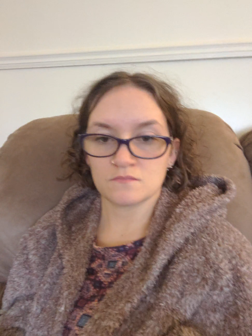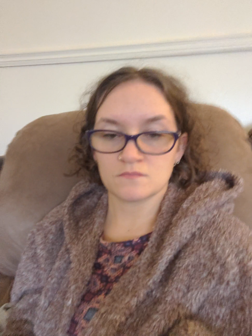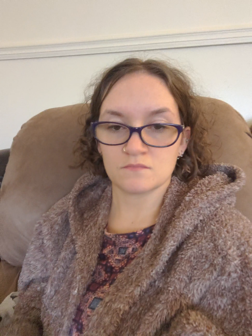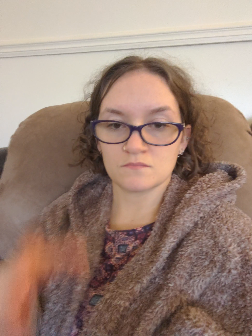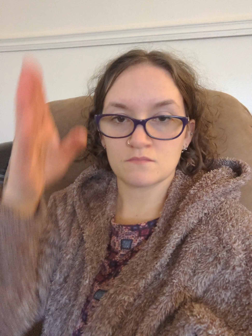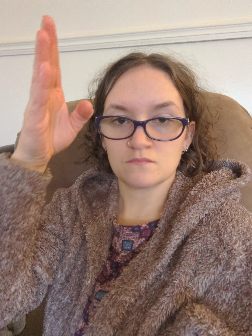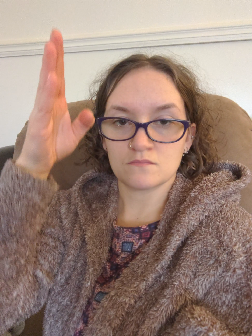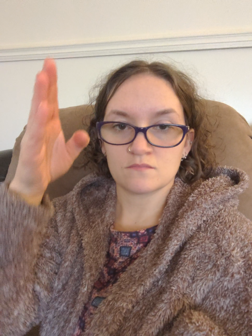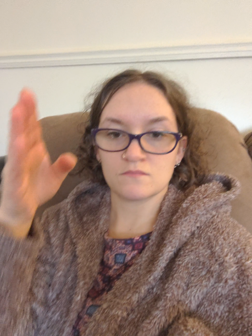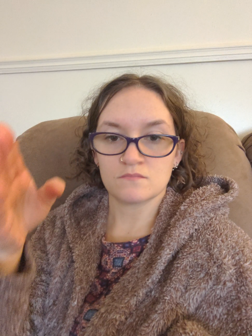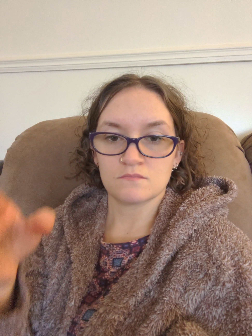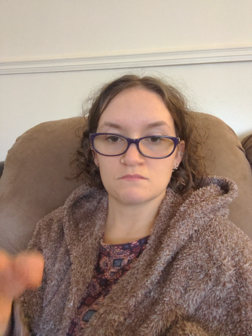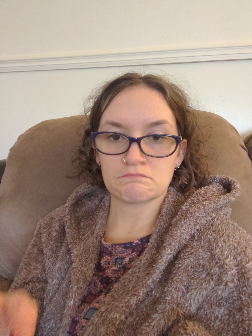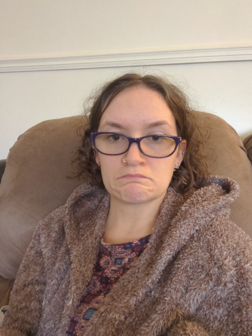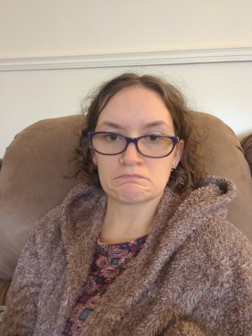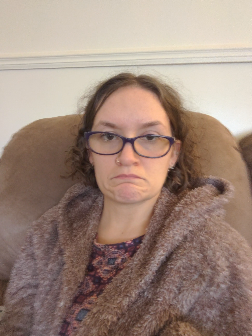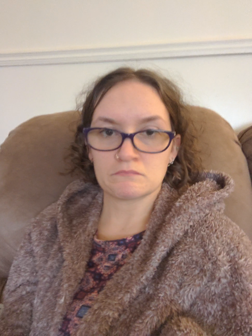kiss